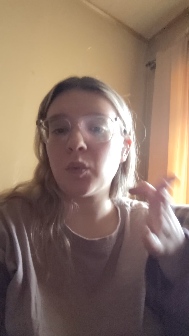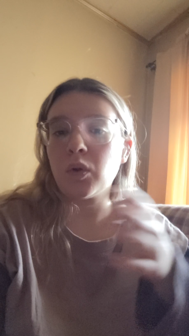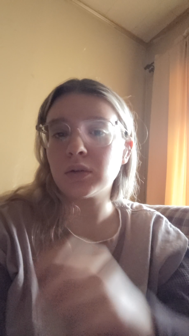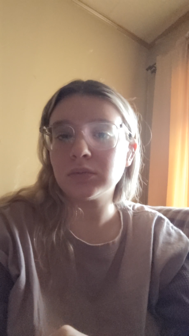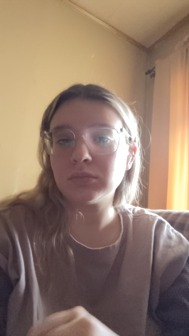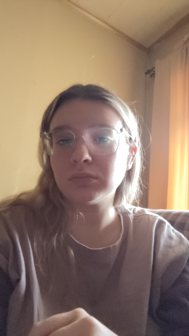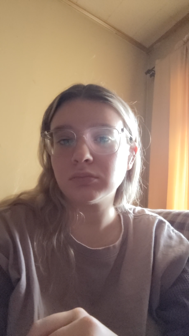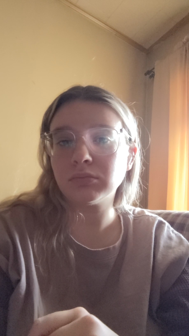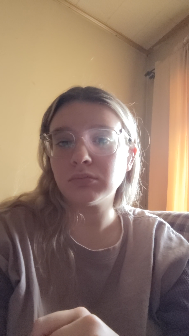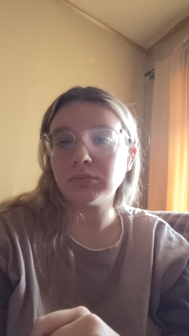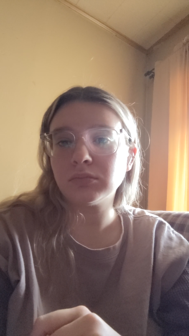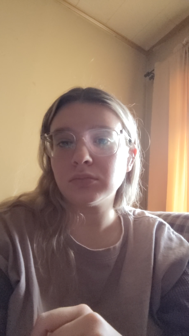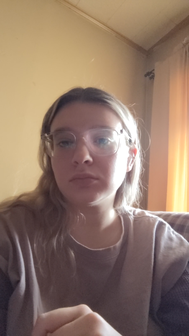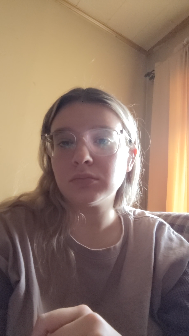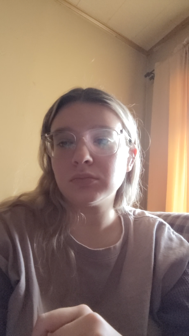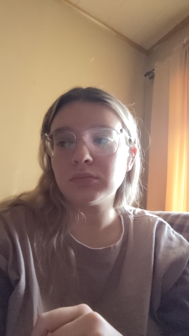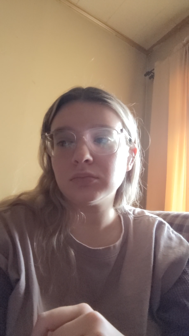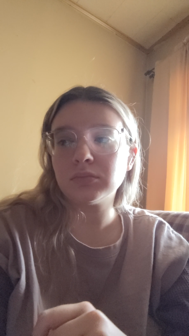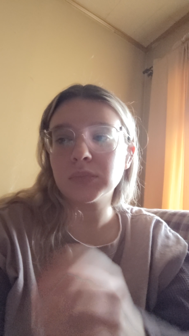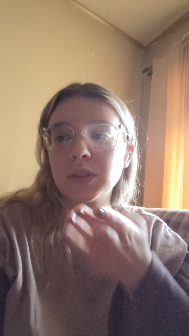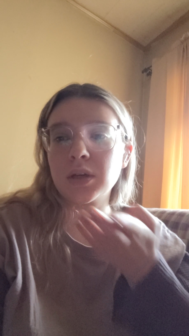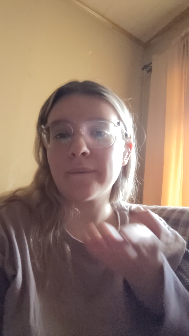oven